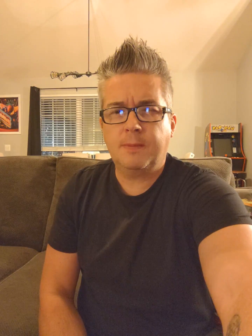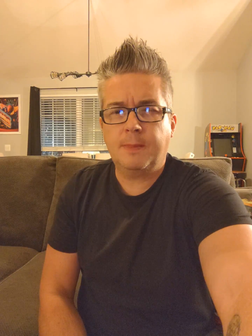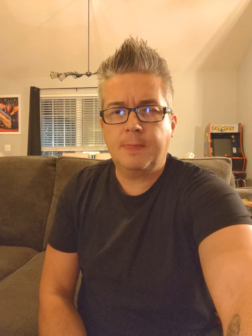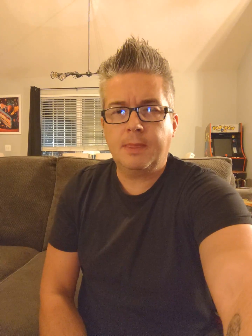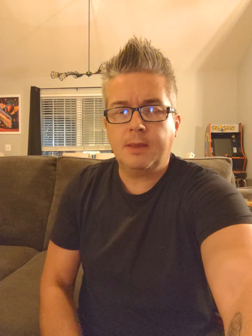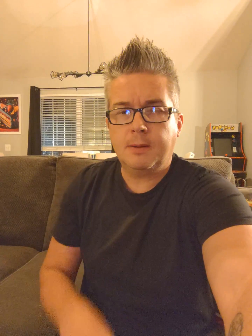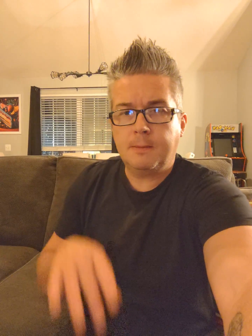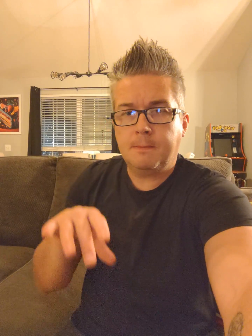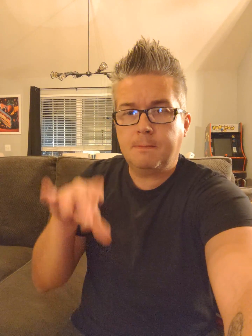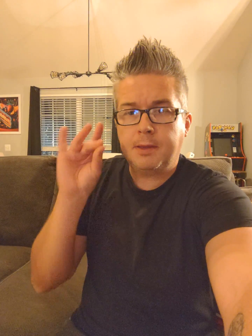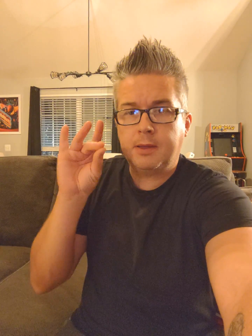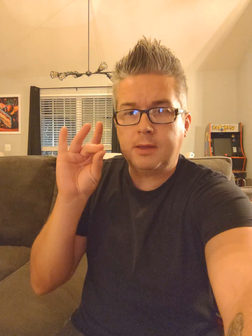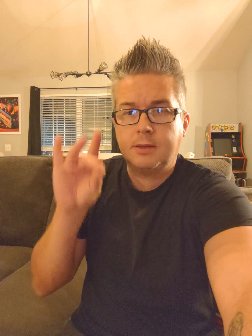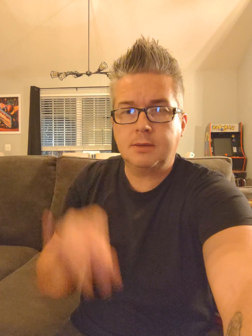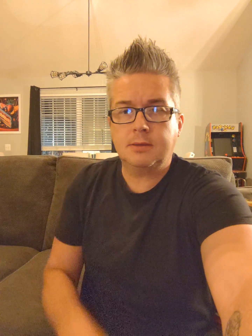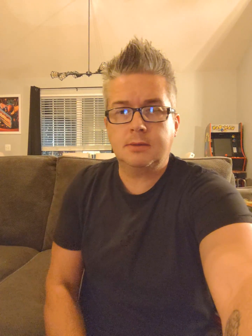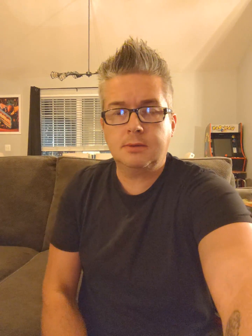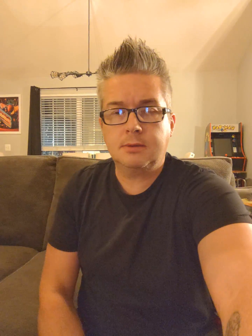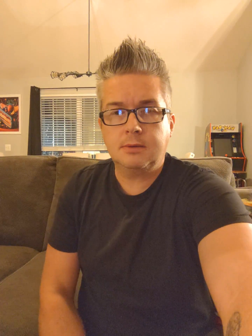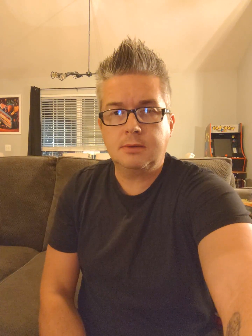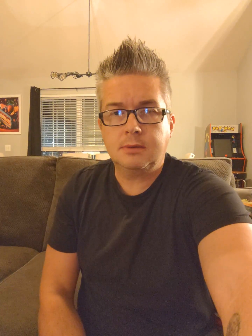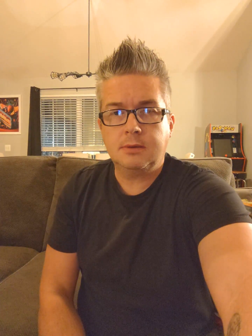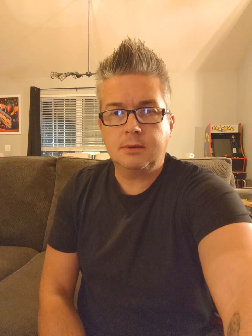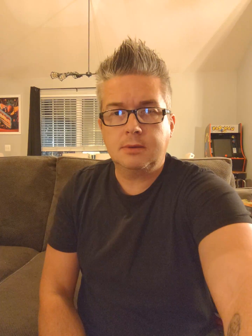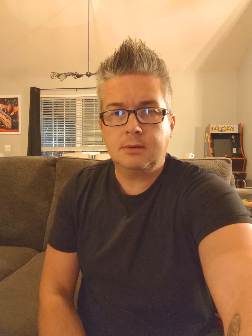pick